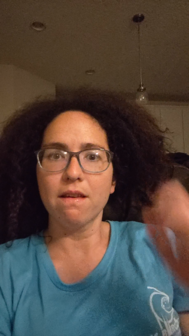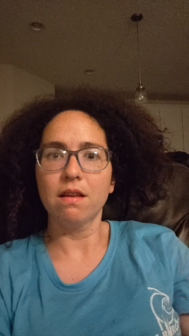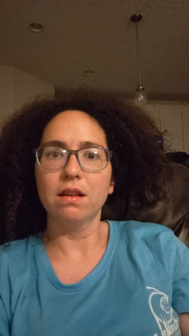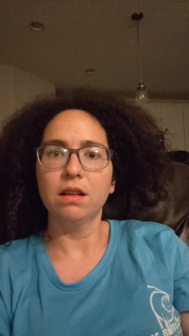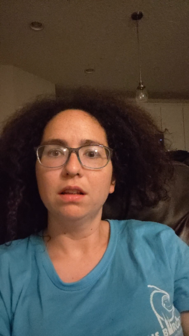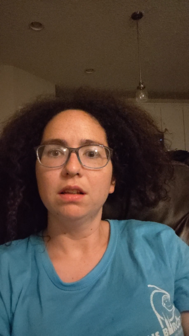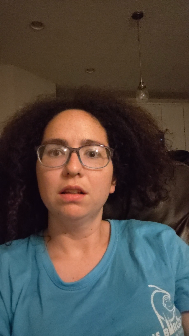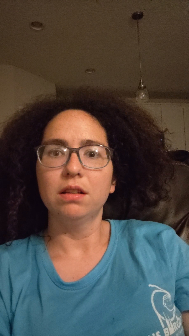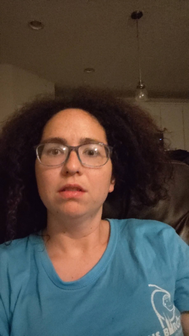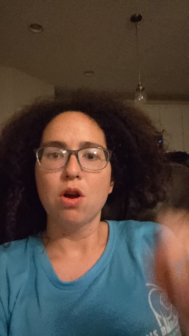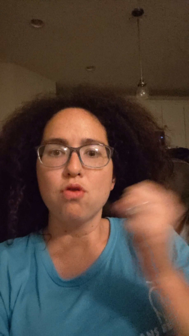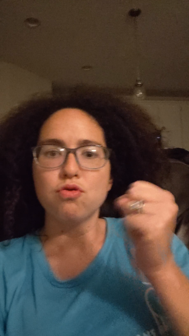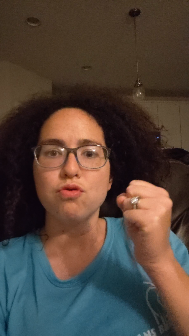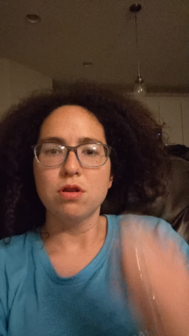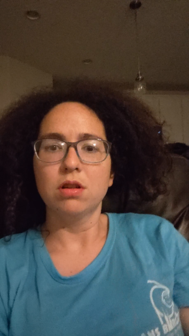cold